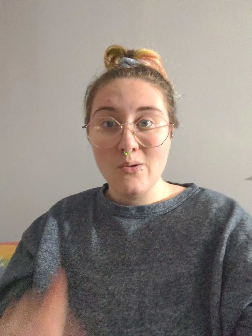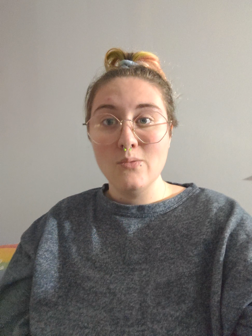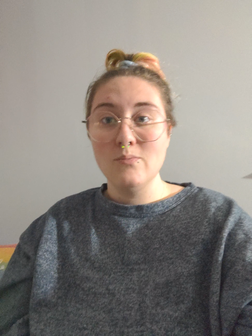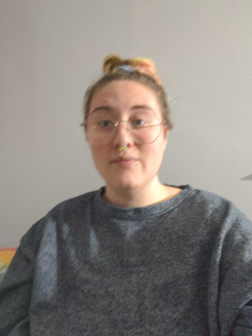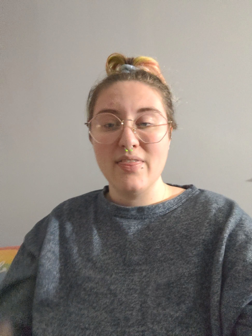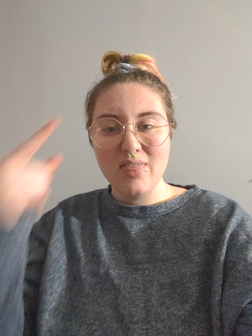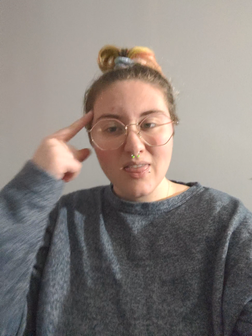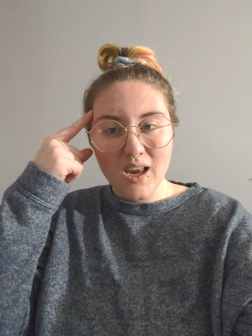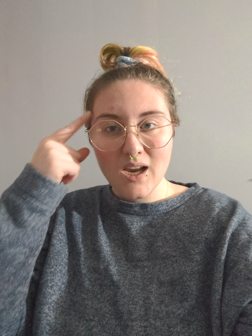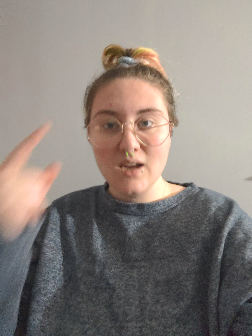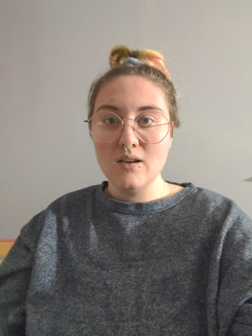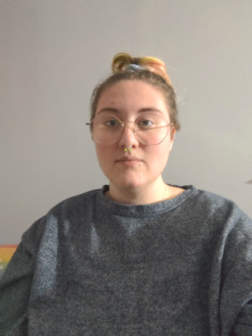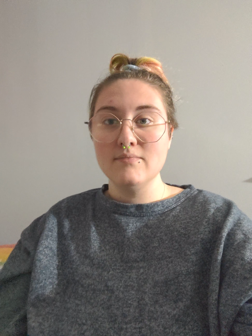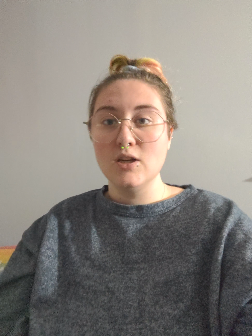think